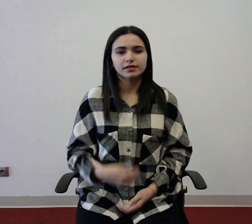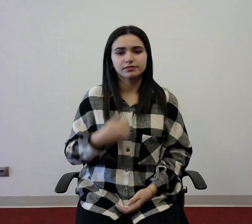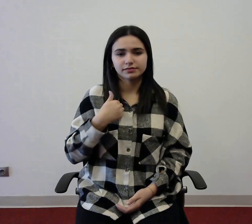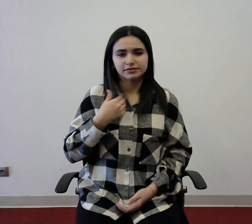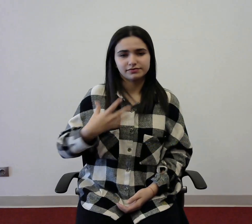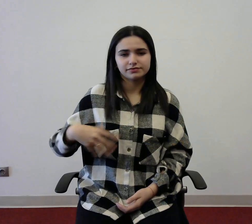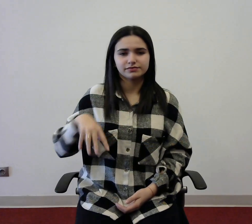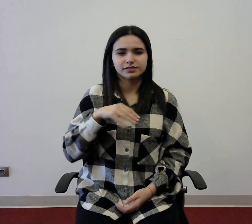biz